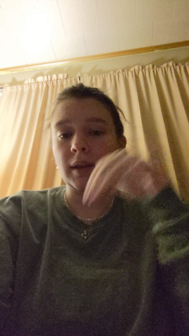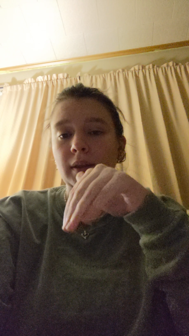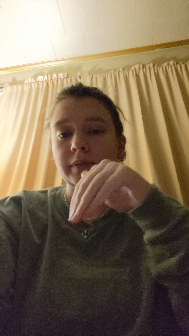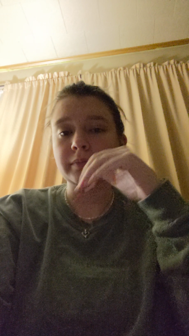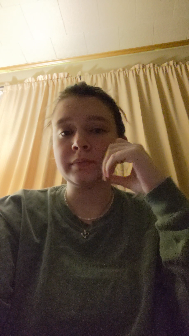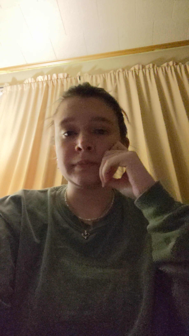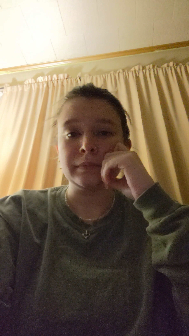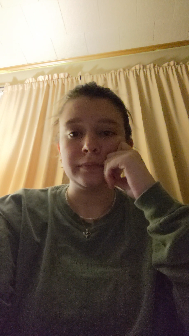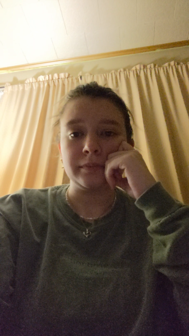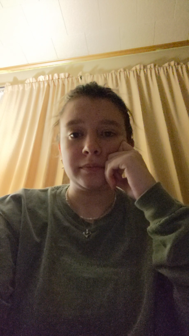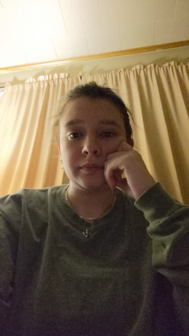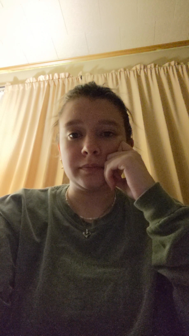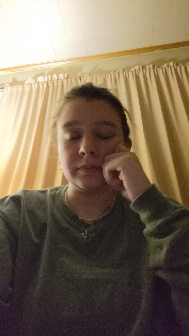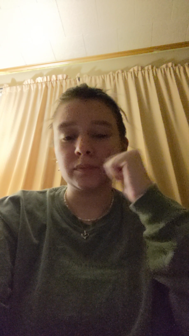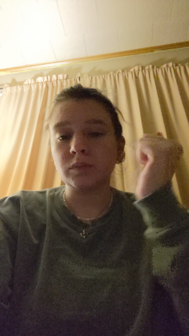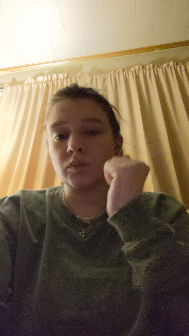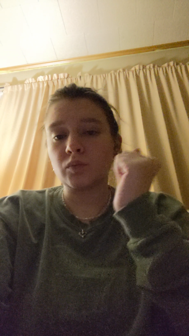cold